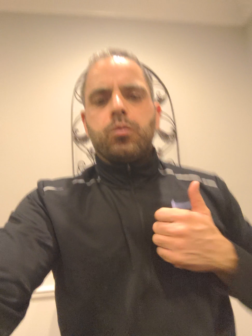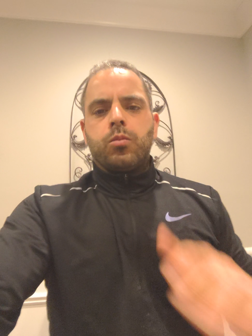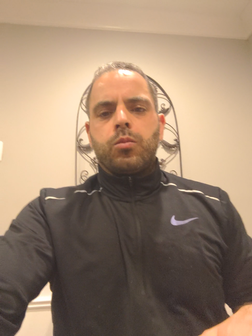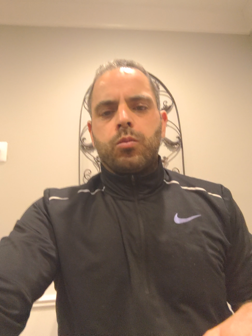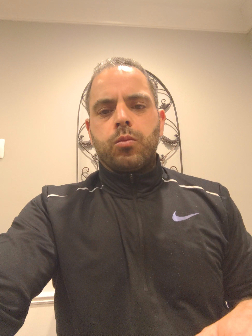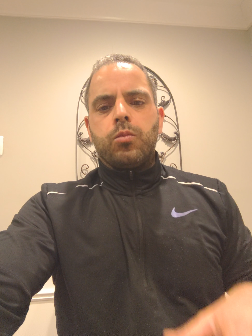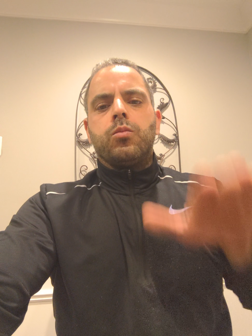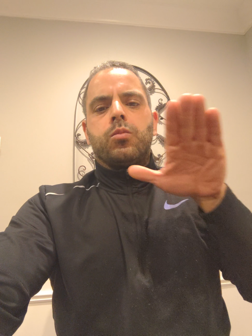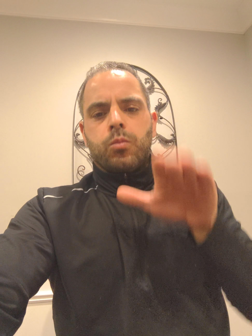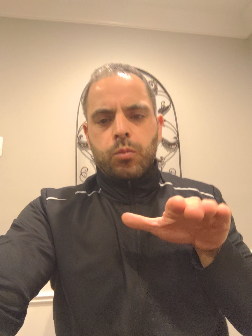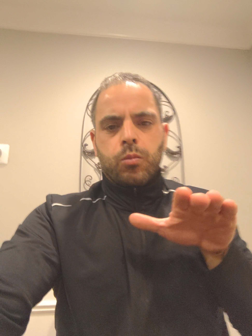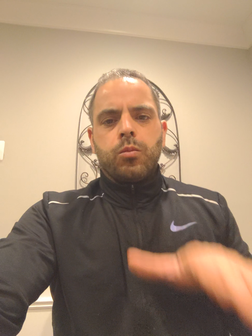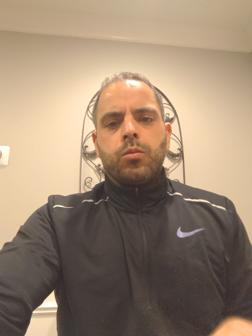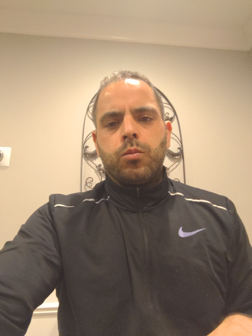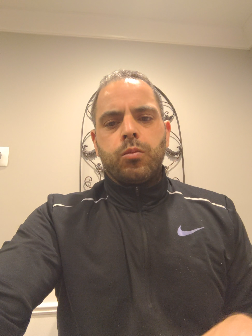on